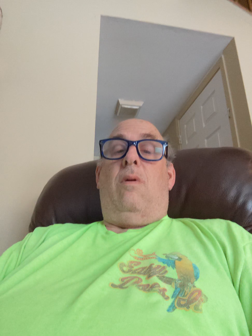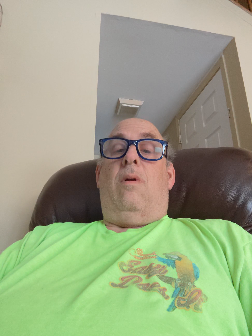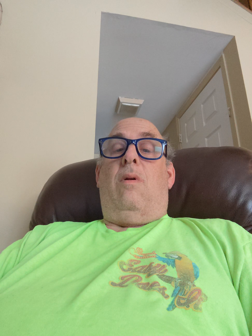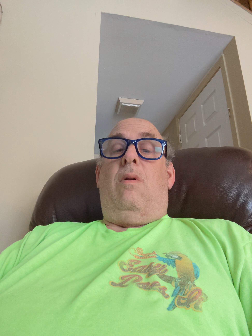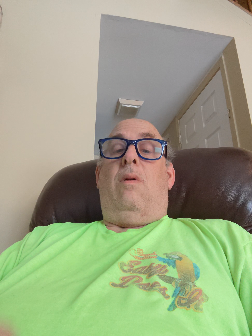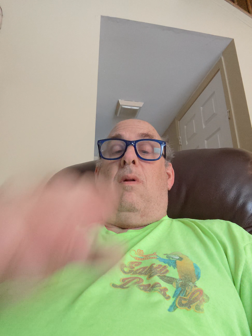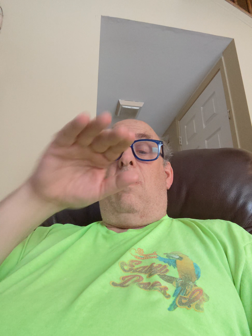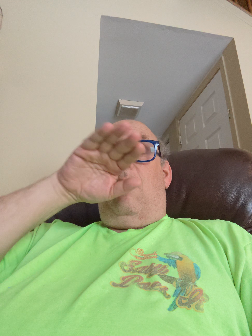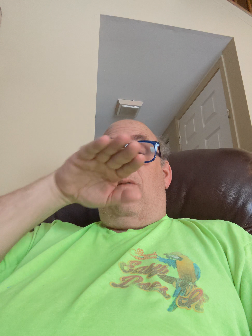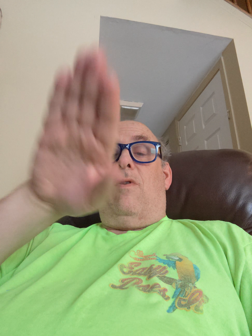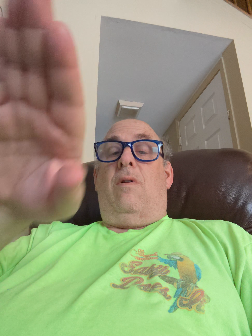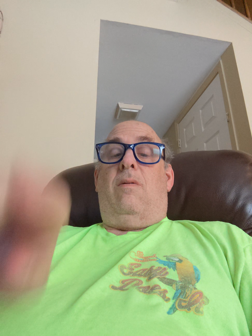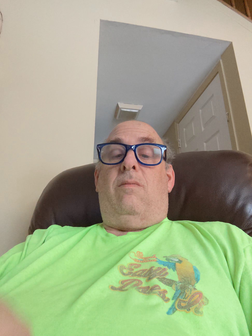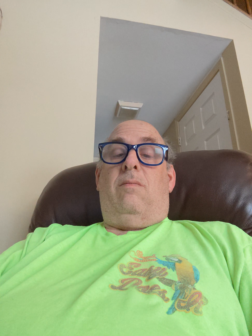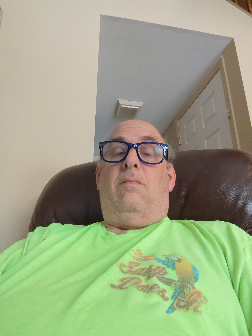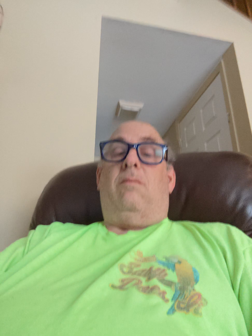elephant